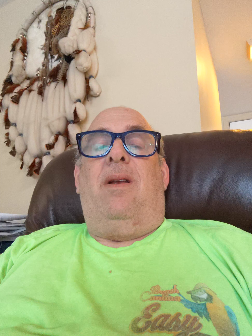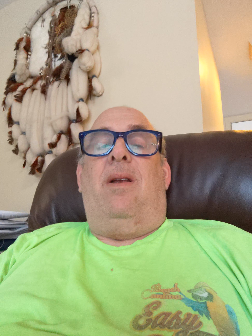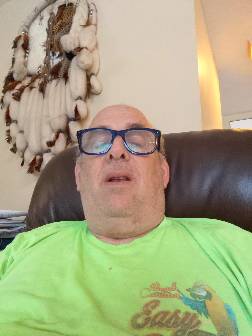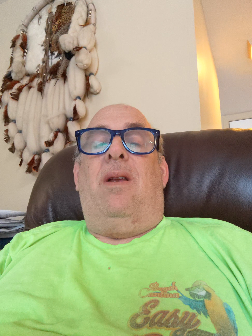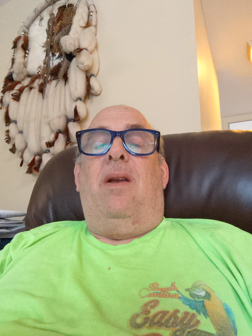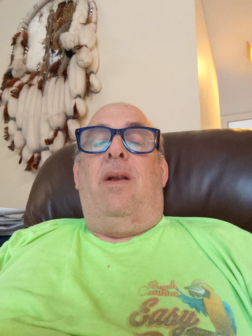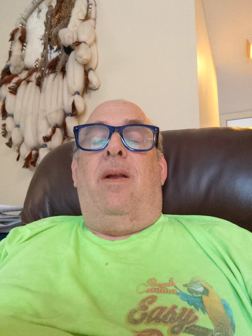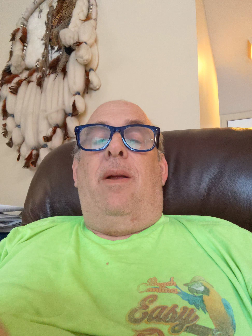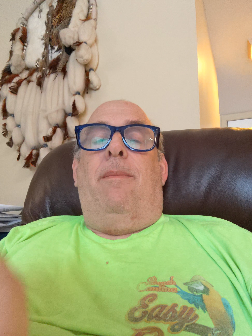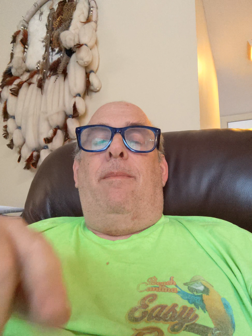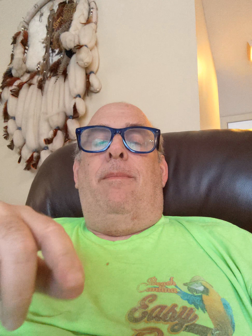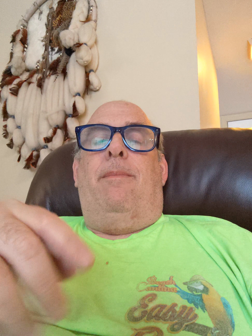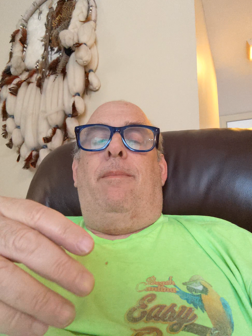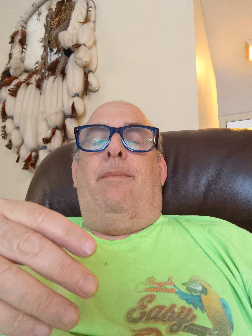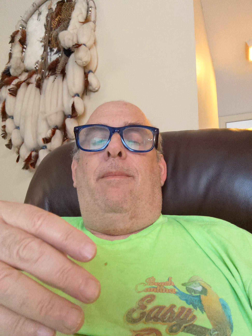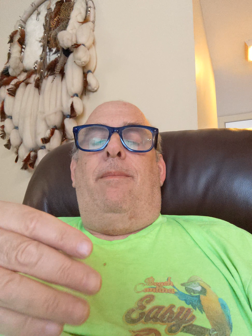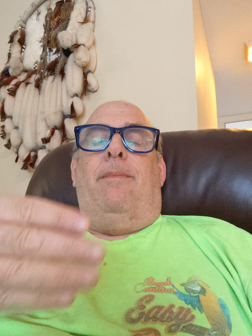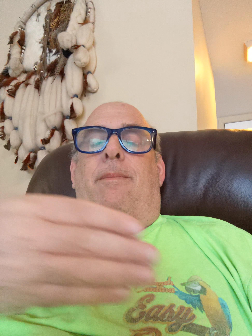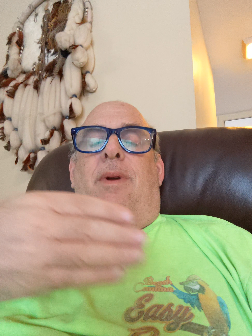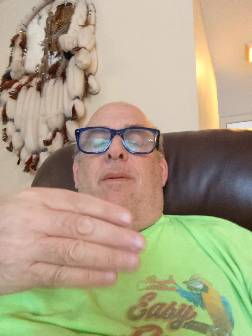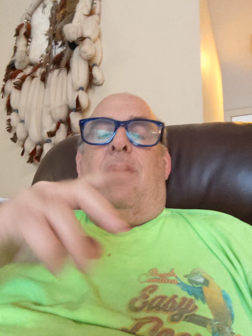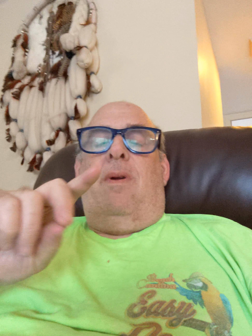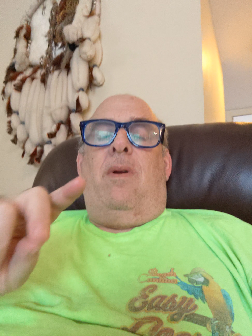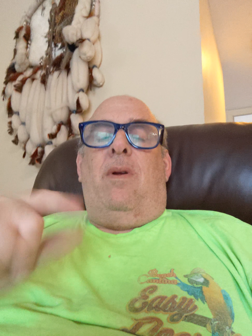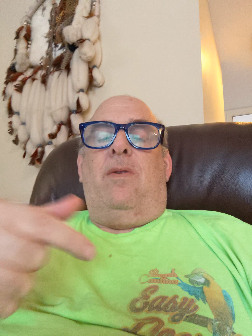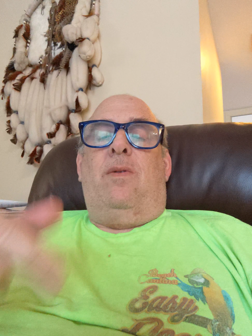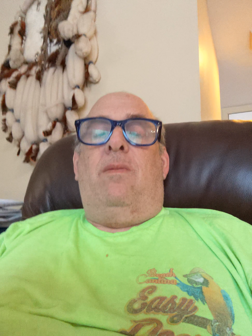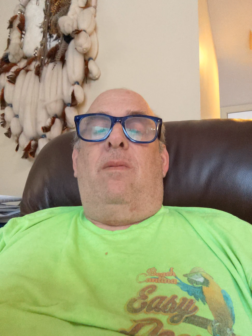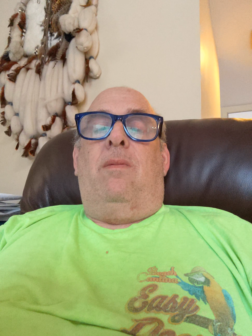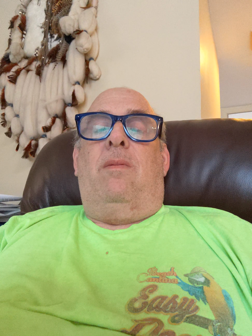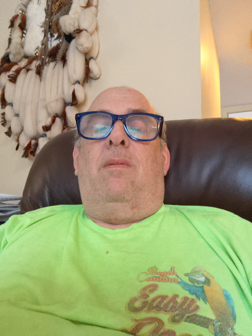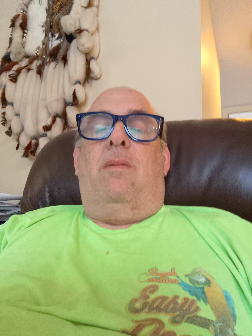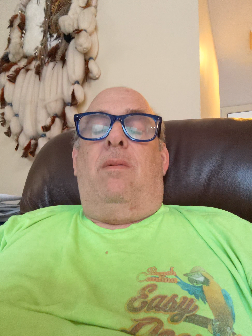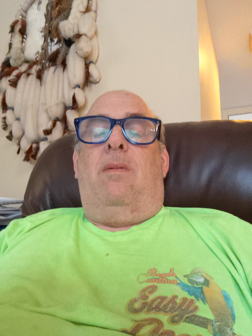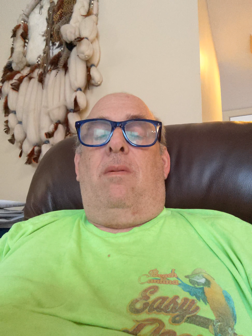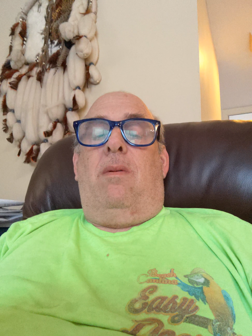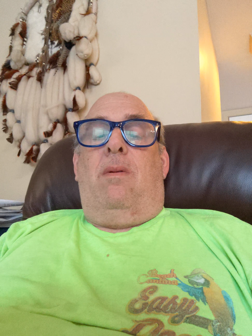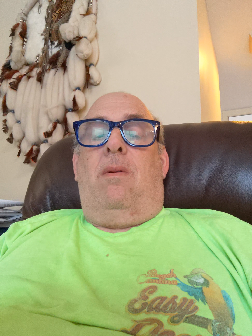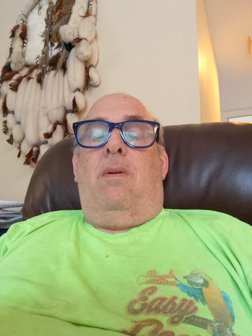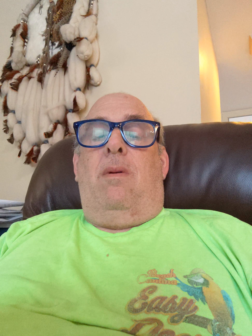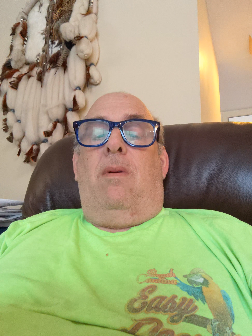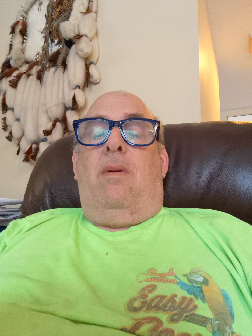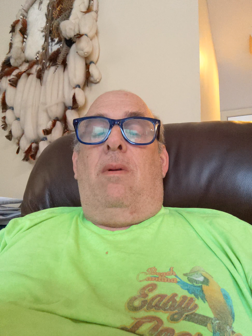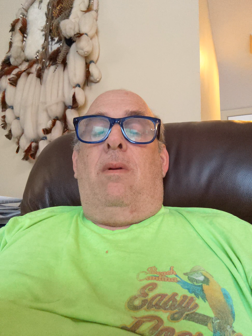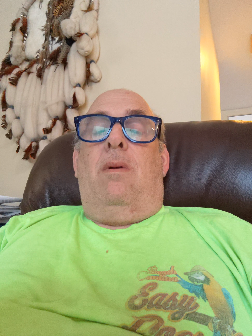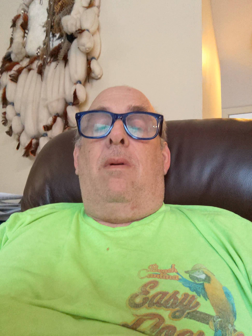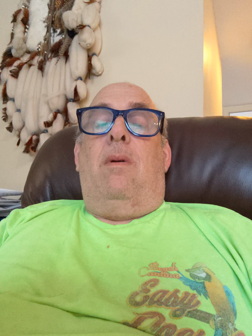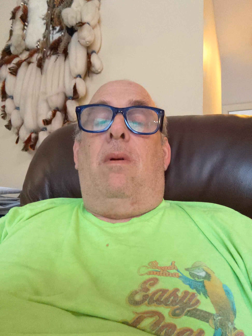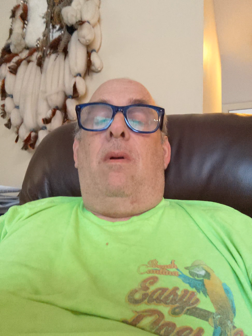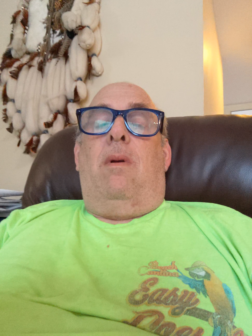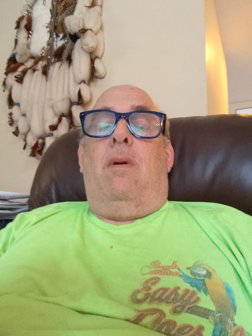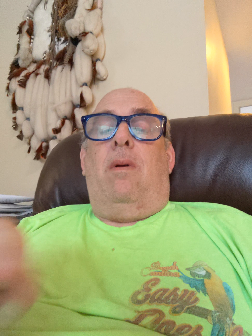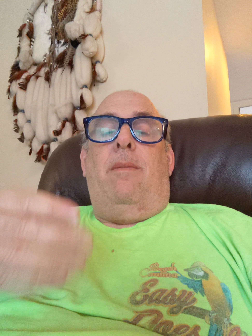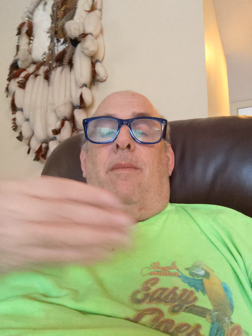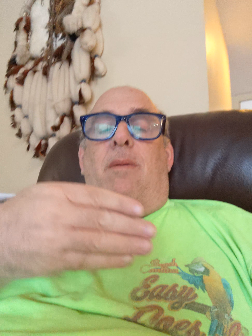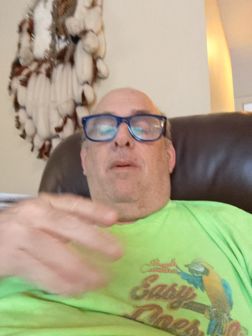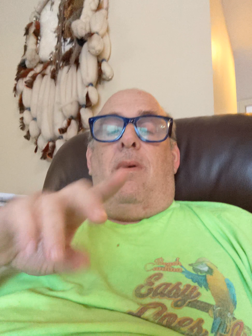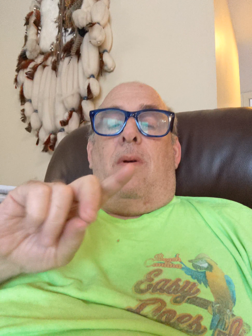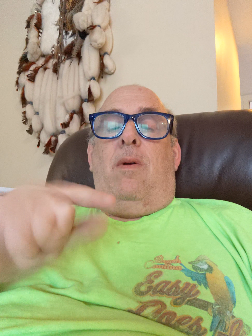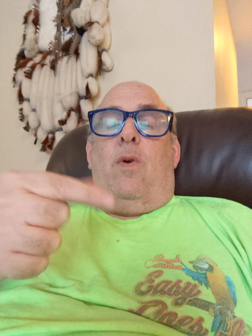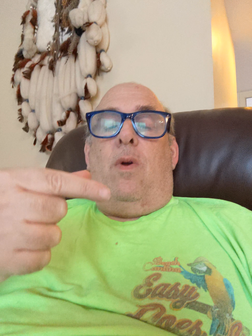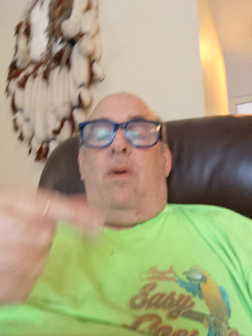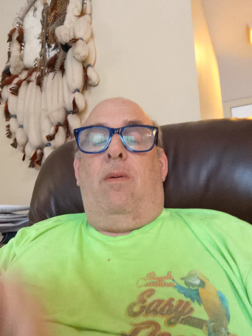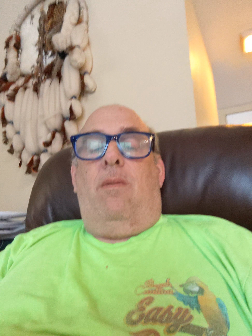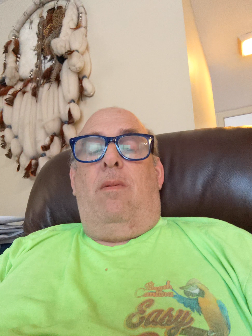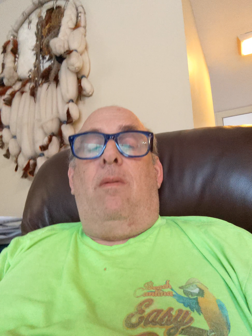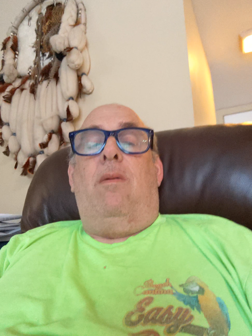puppy